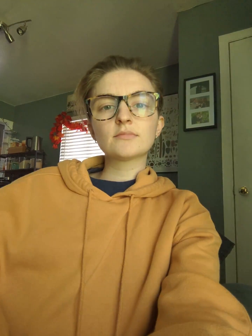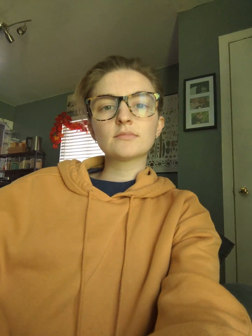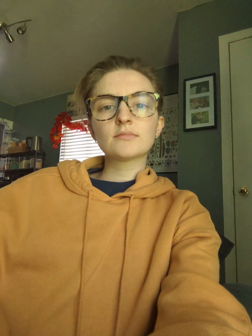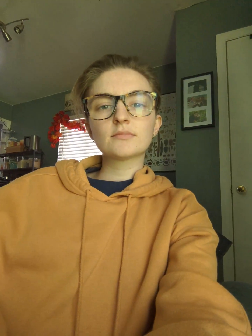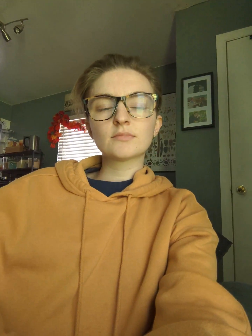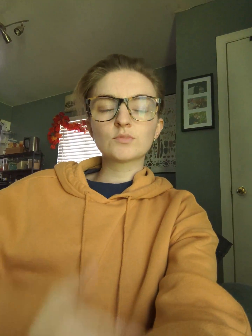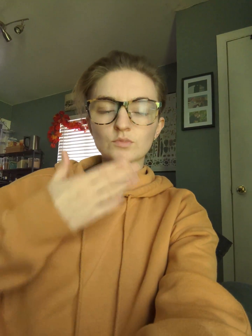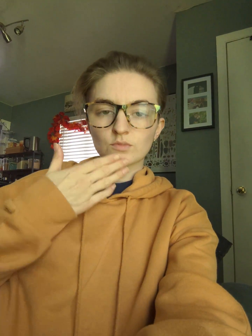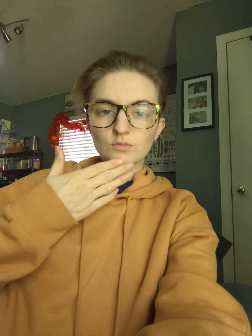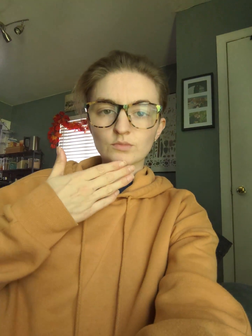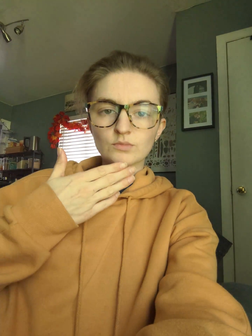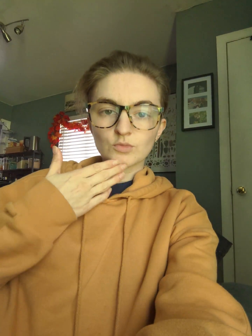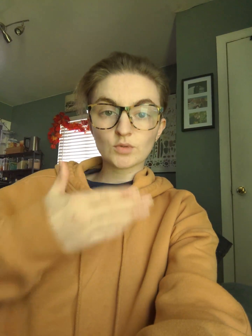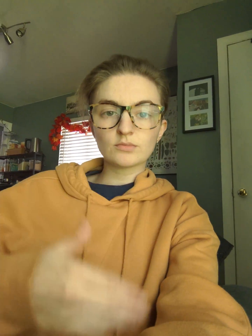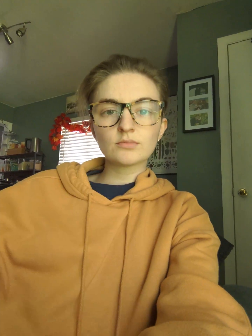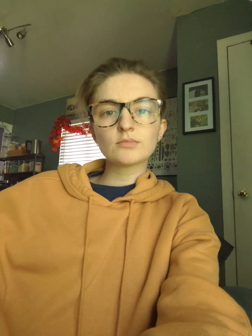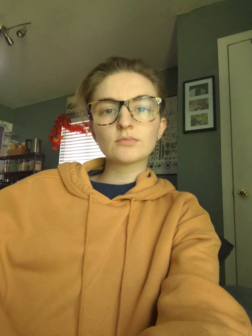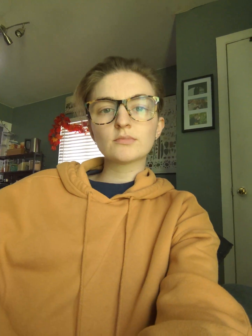good